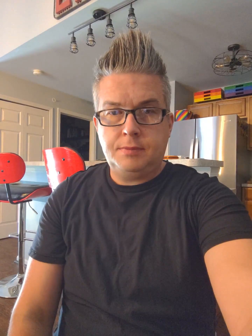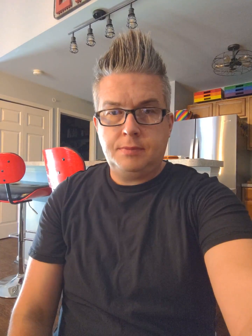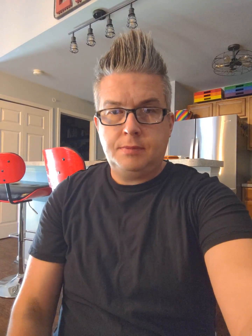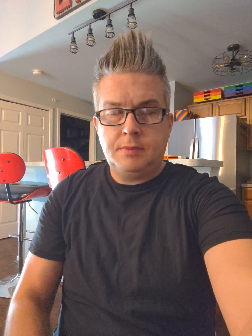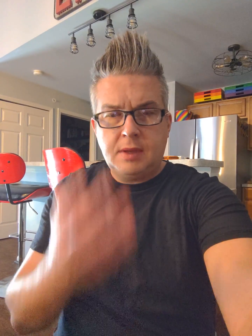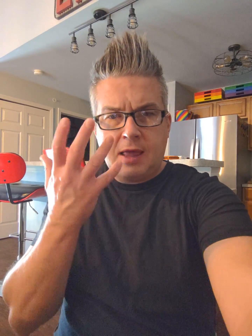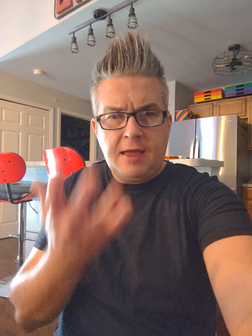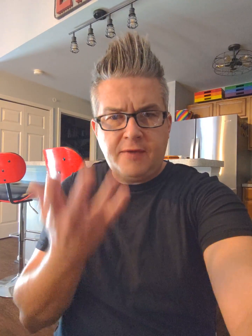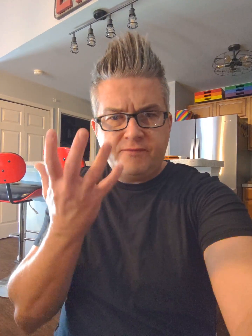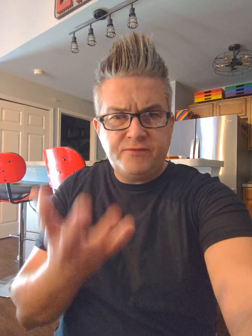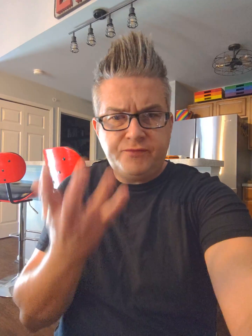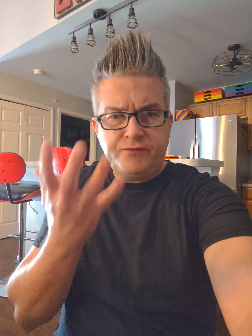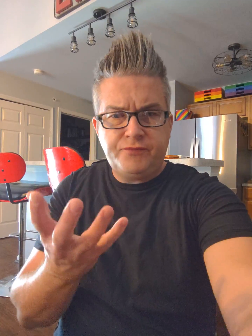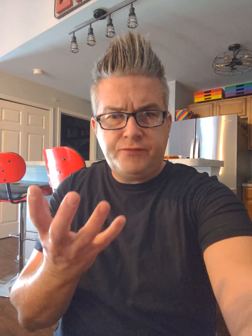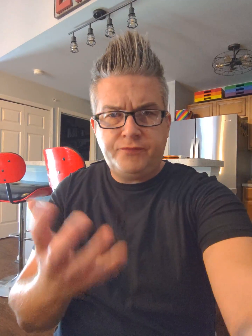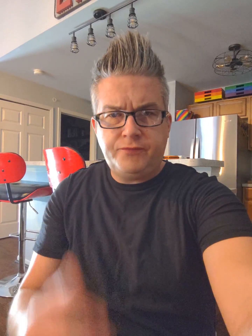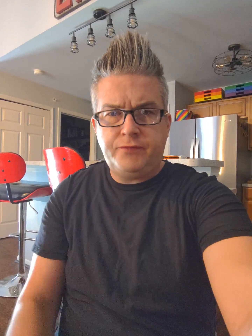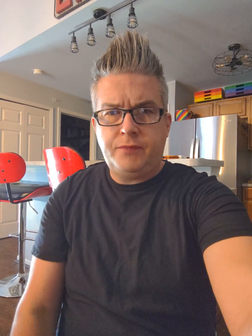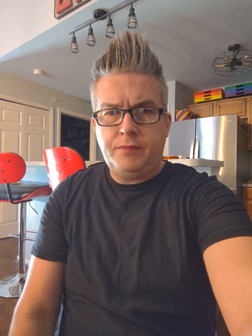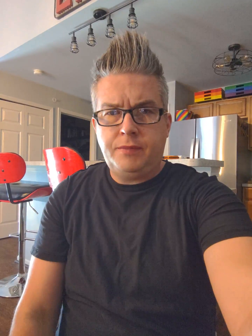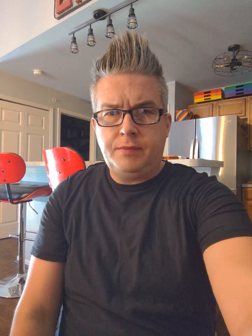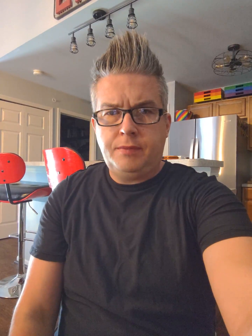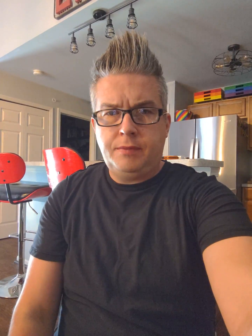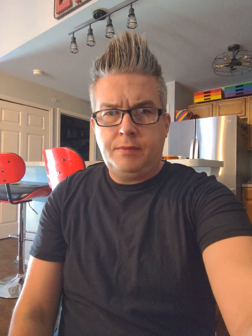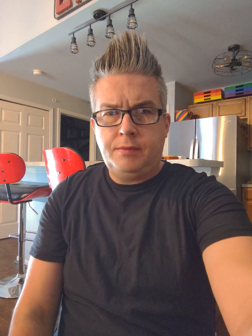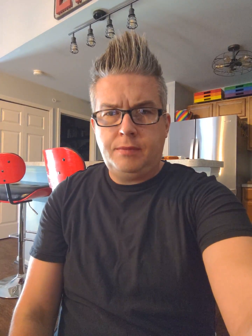heavy